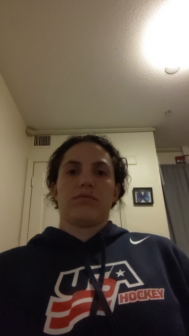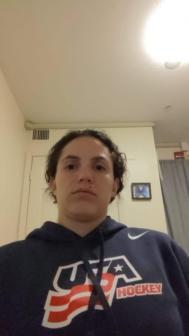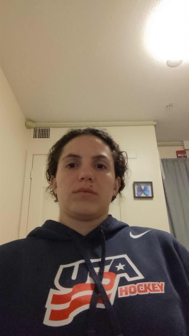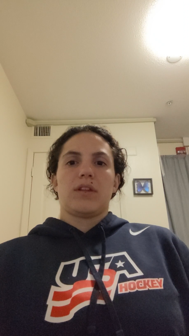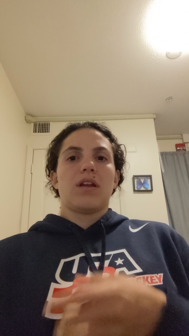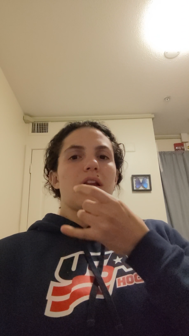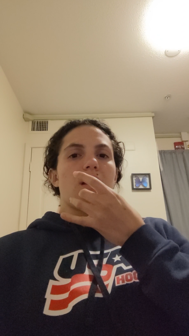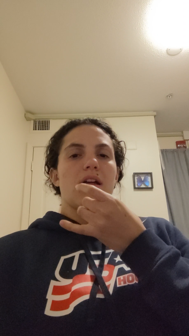light bulb